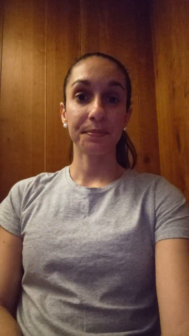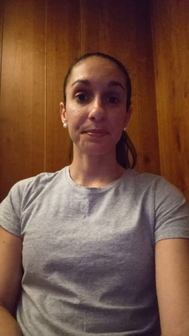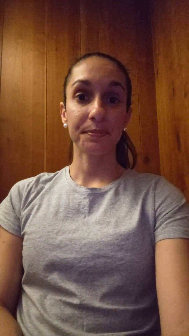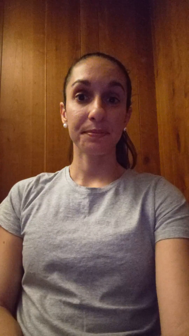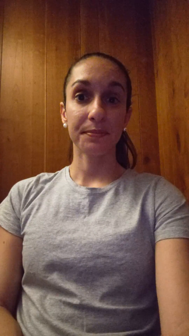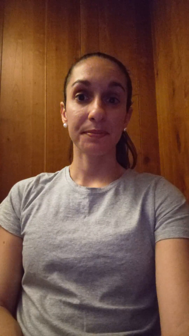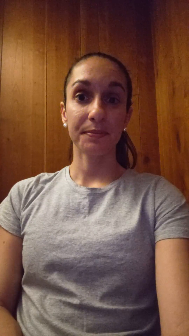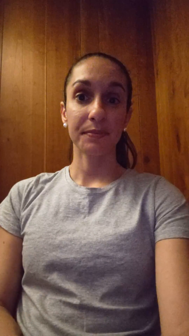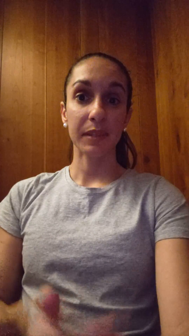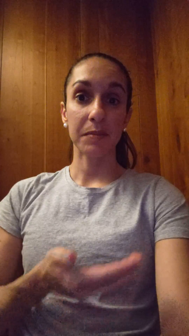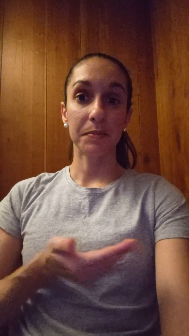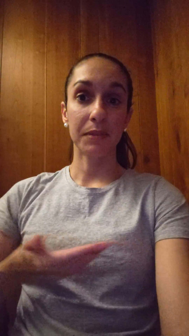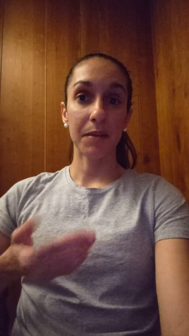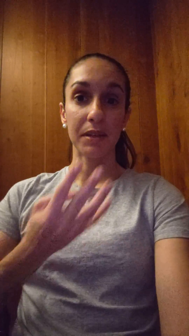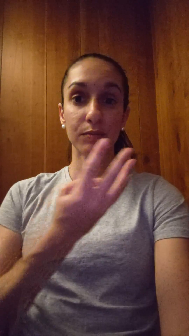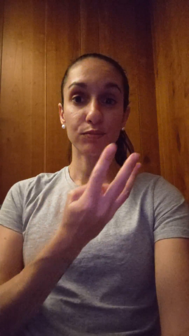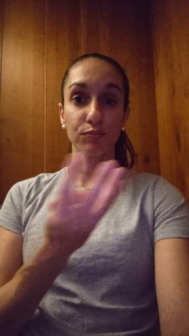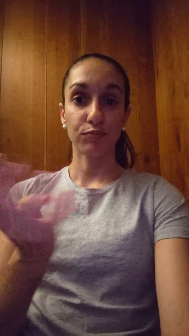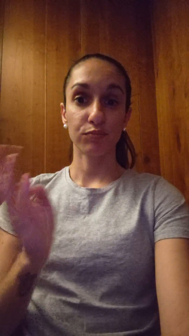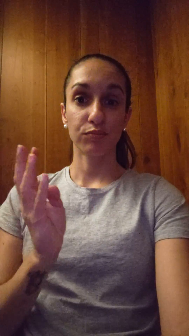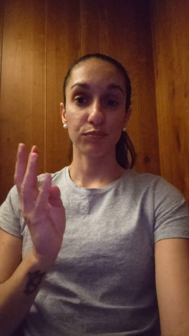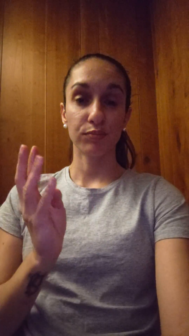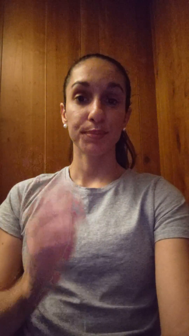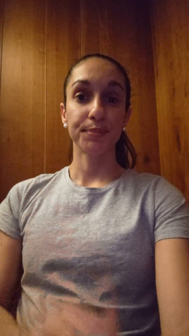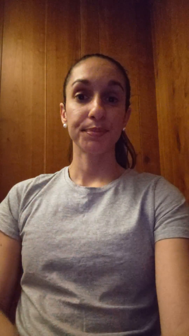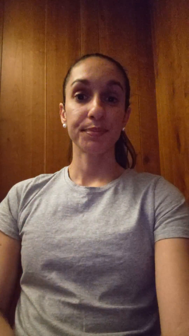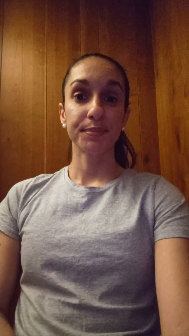crib